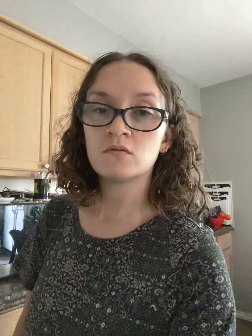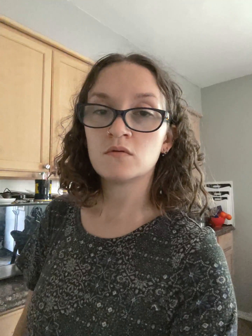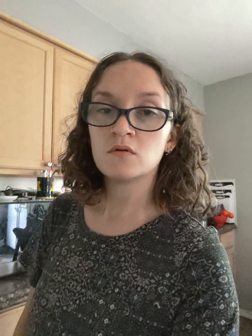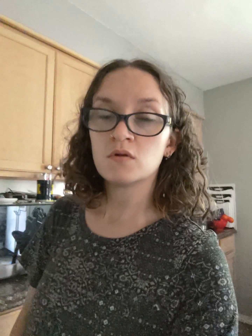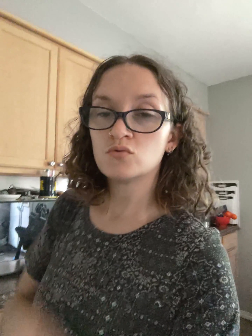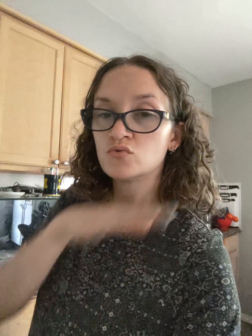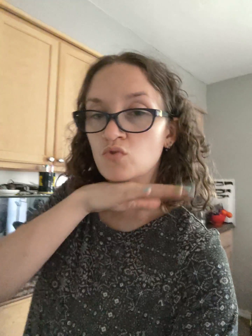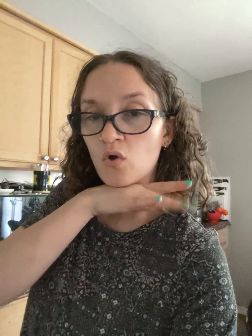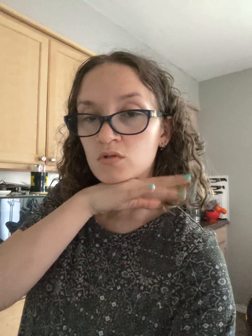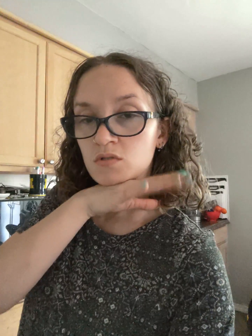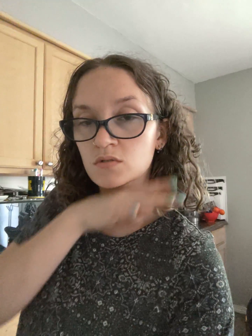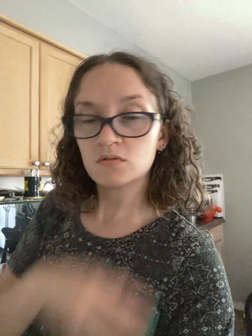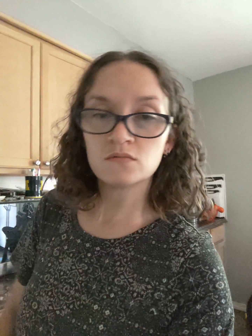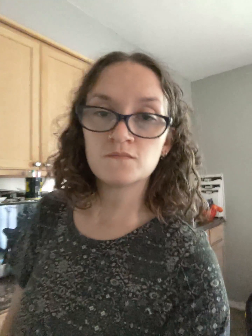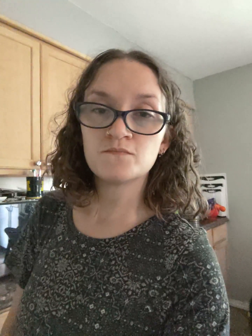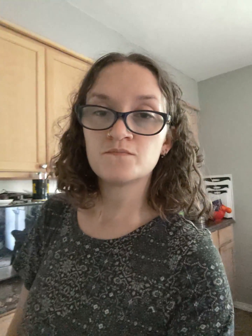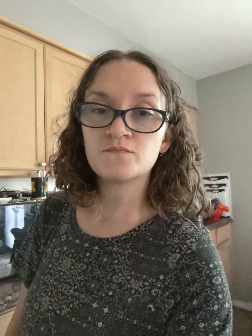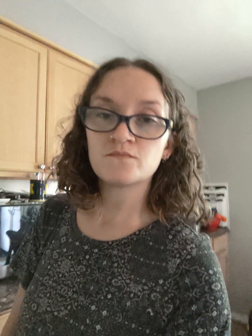naughty